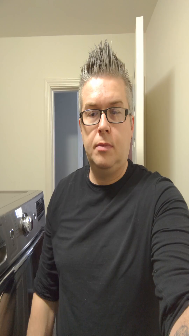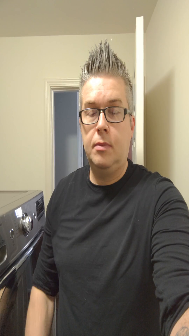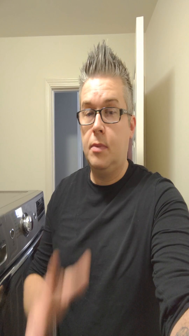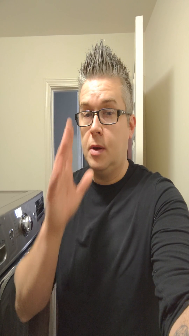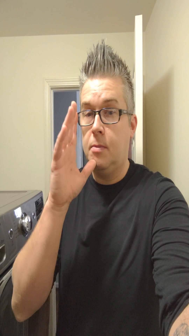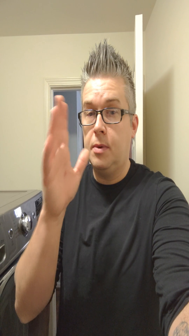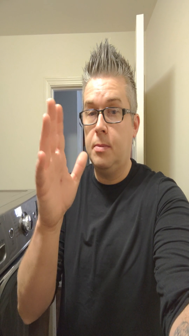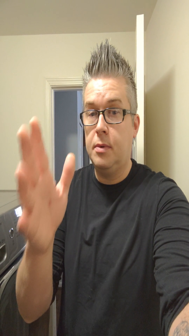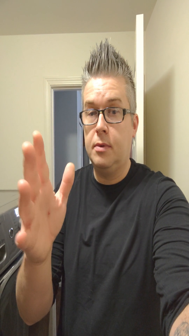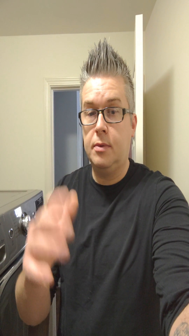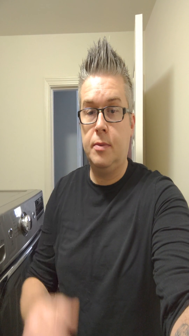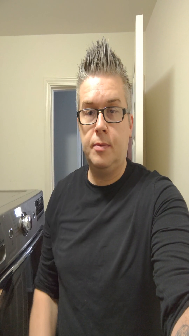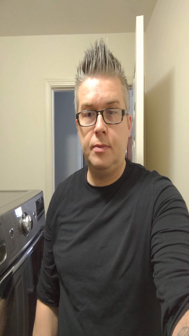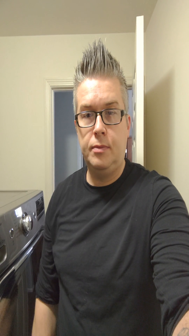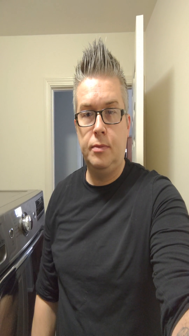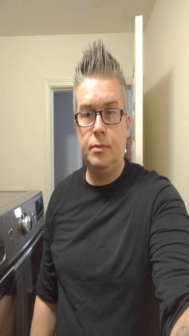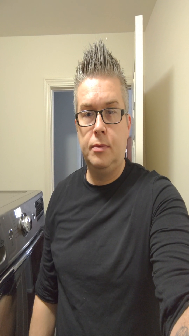grandma